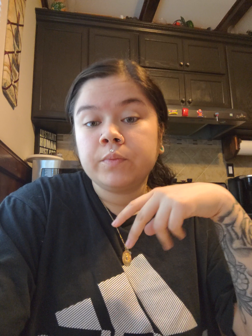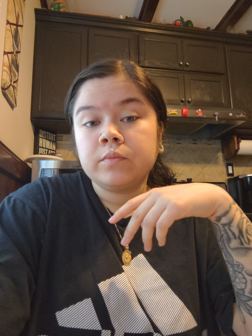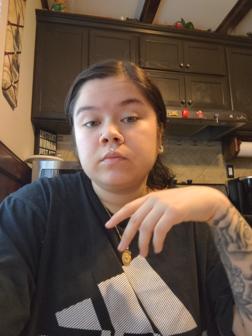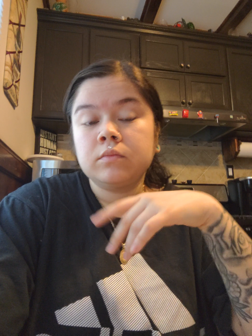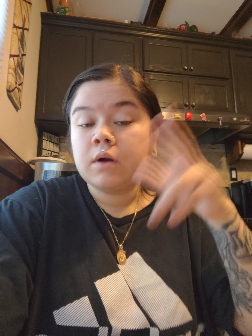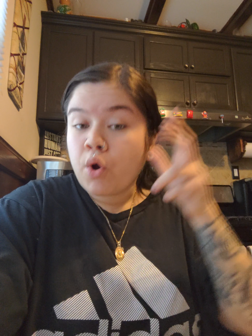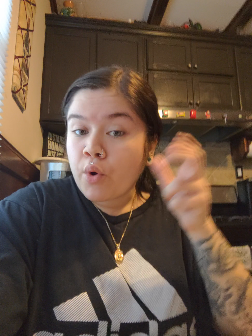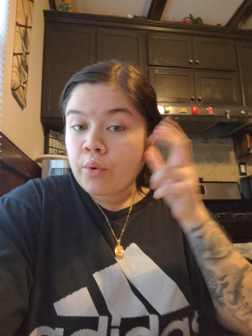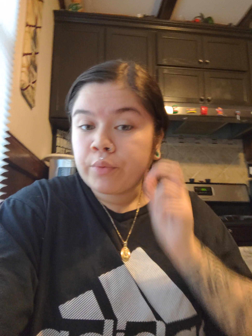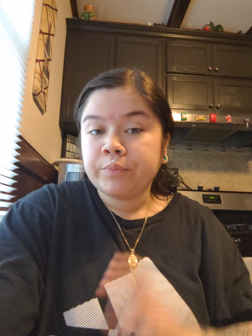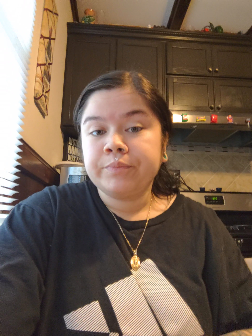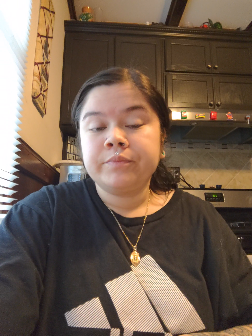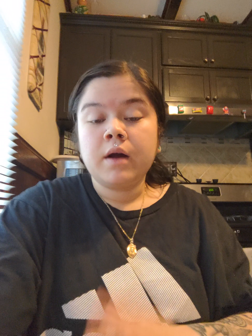hear